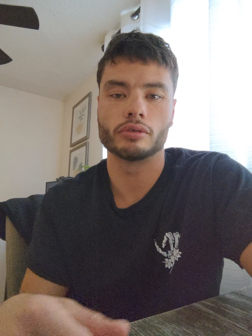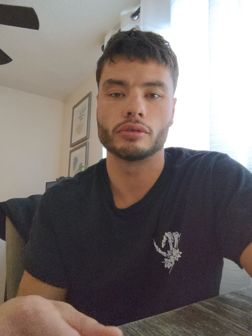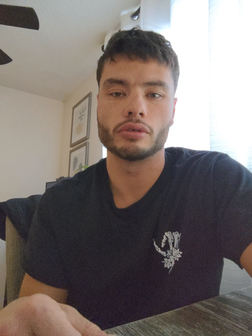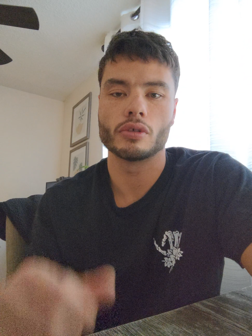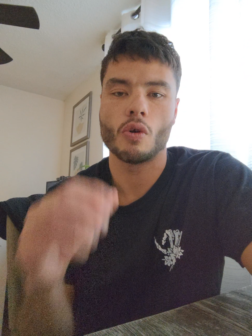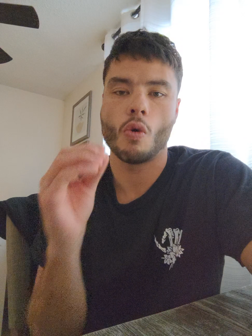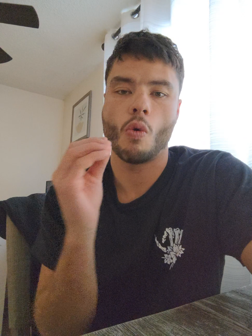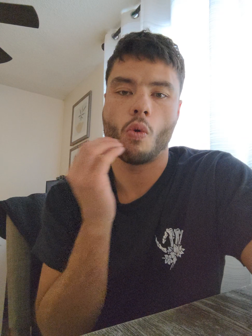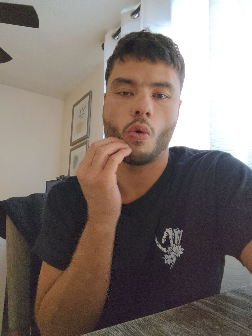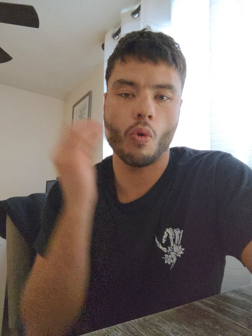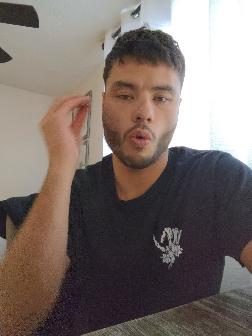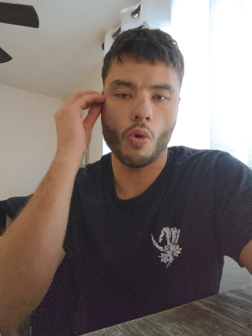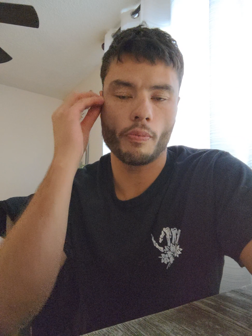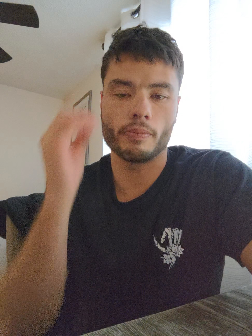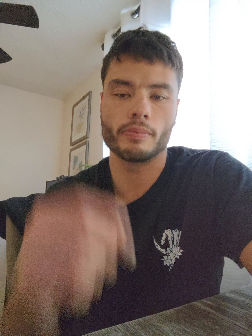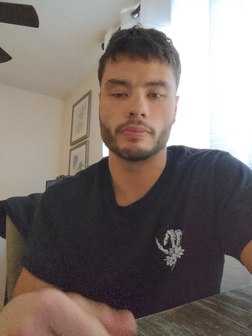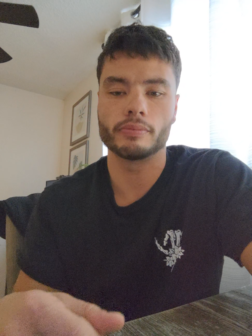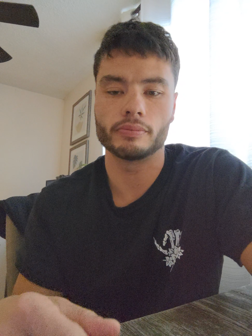home